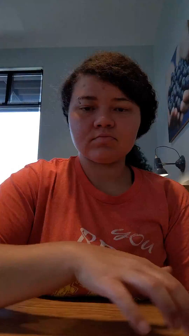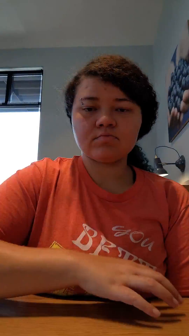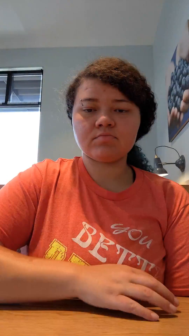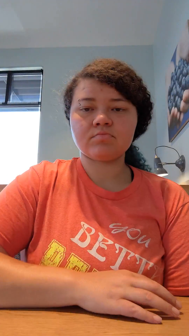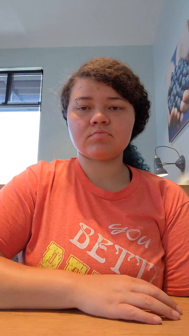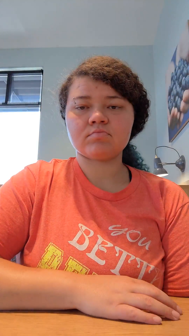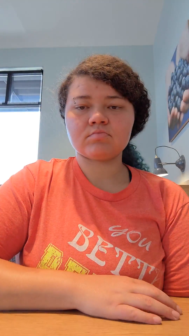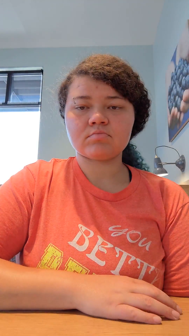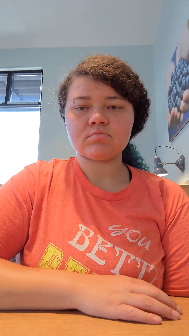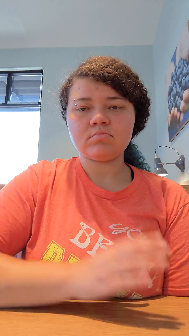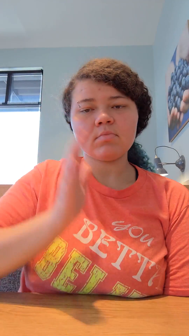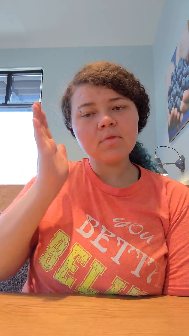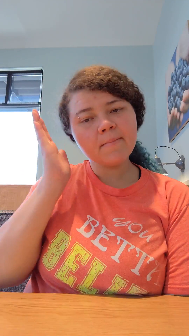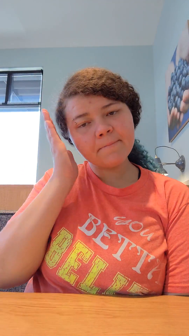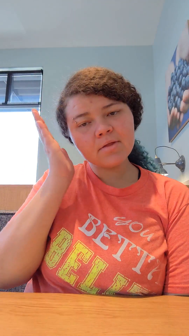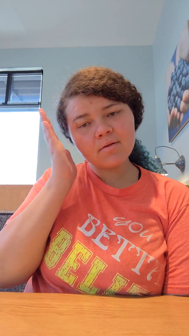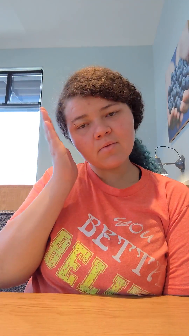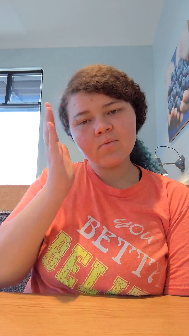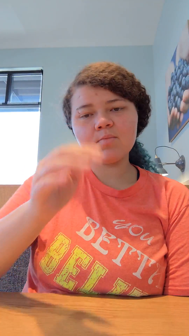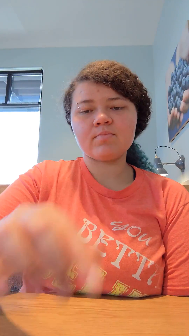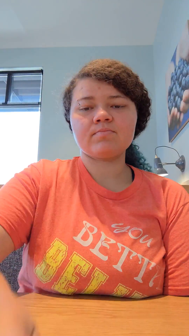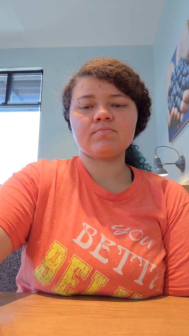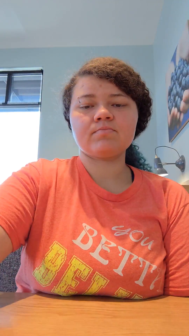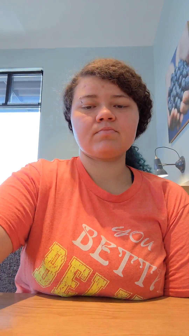pillow